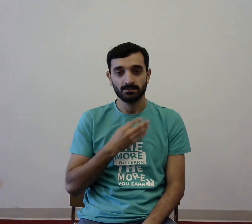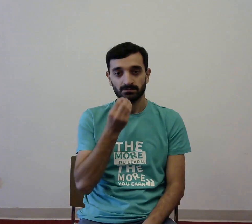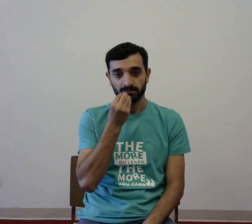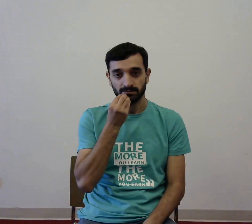yemək